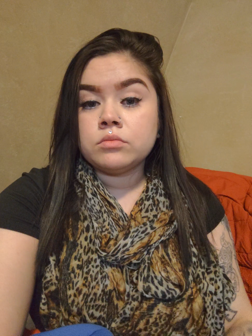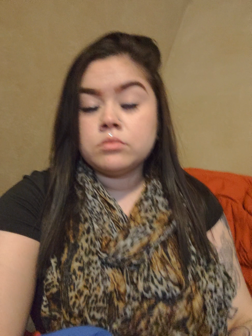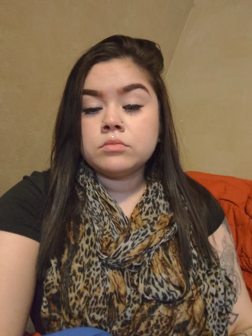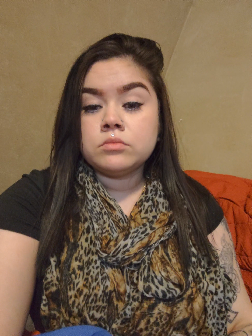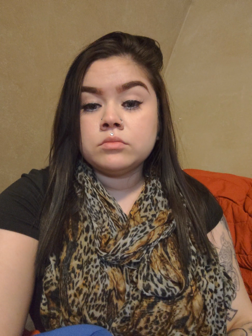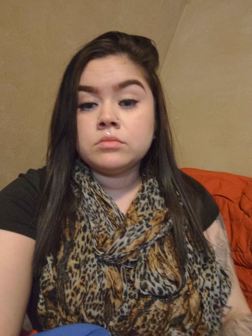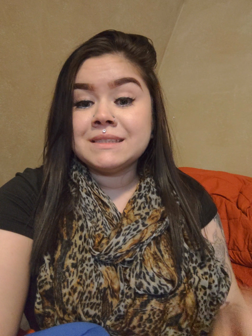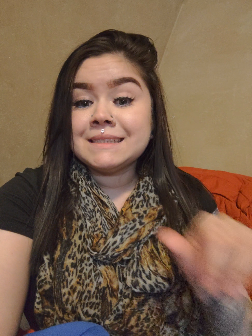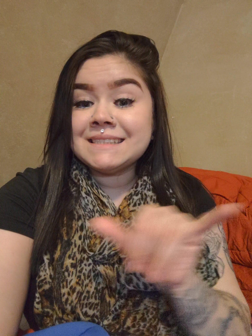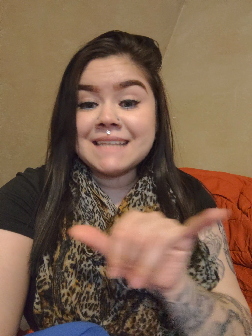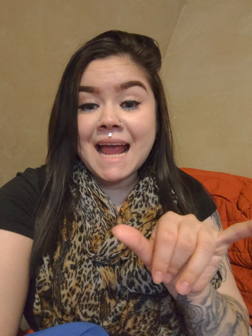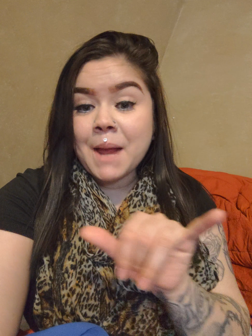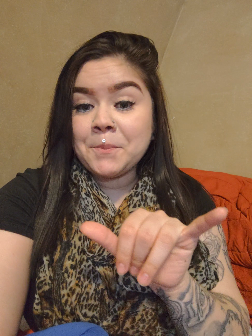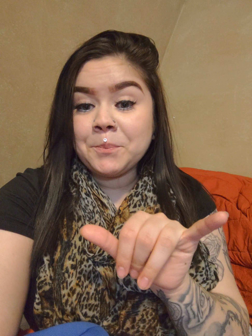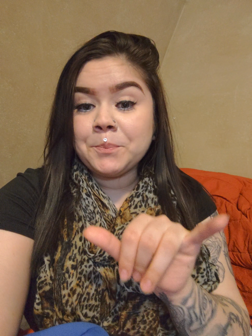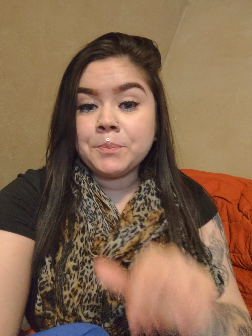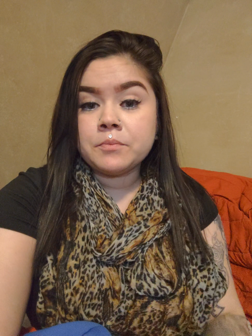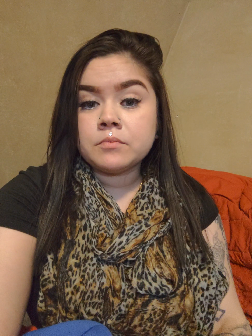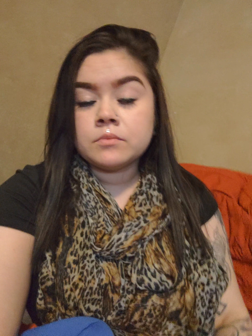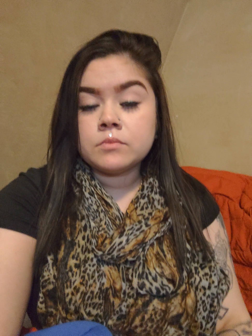same